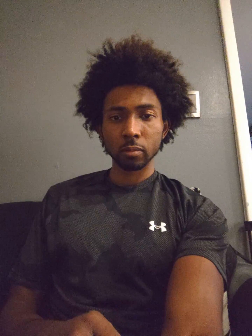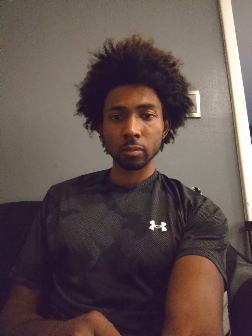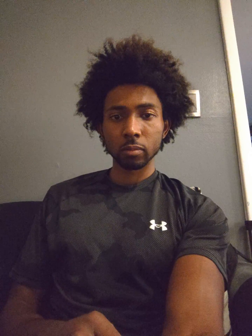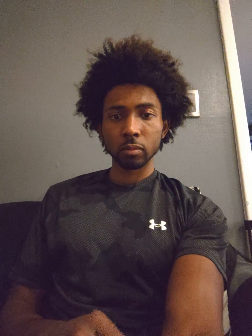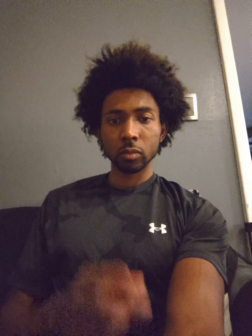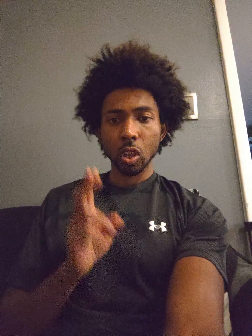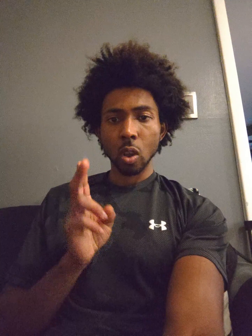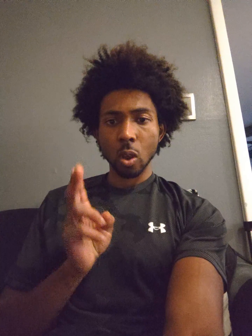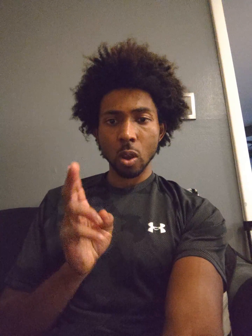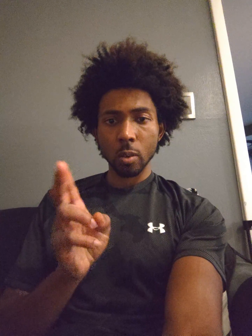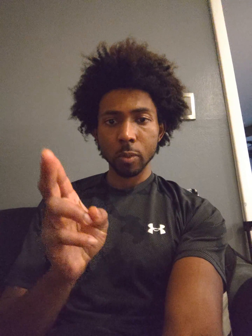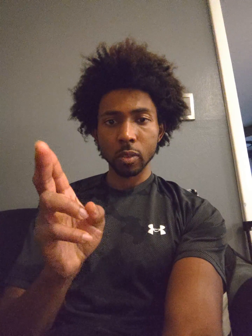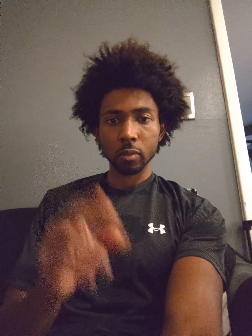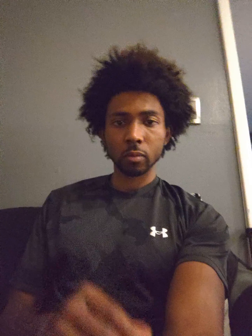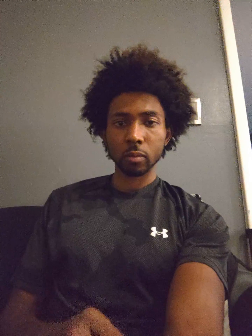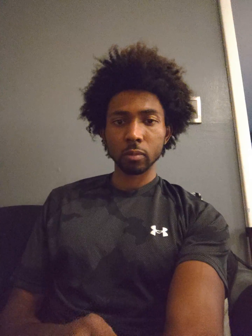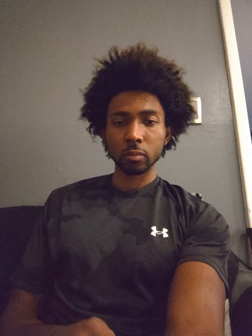hurry